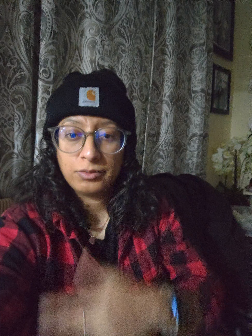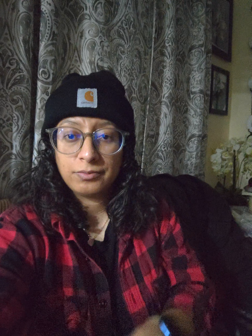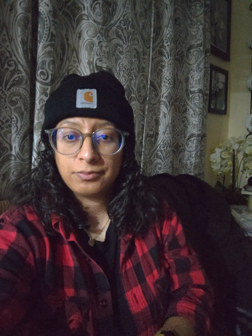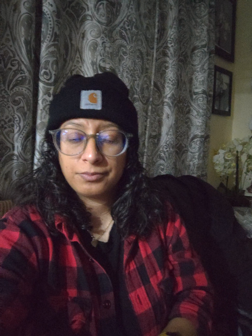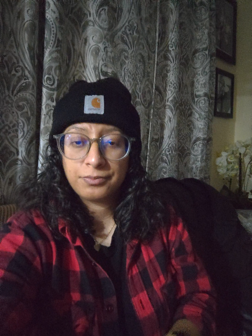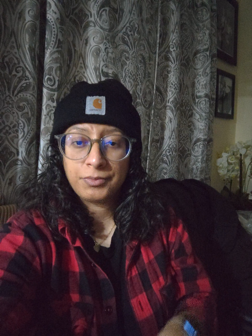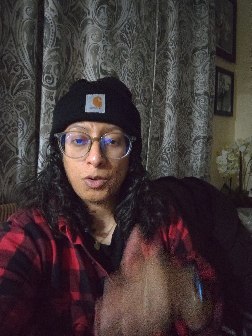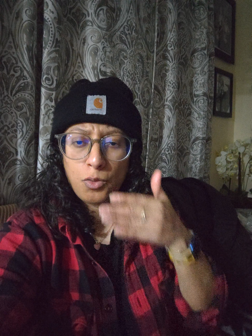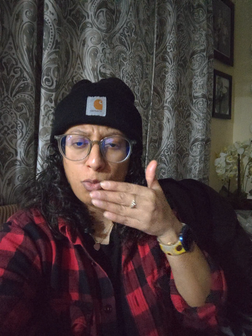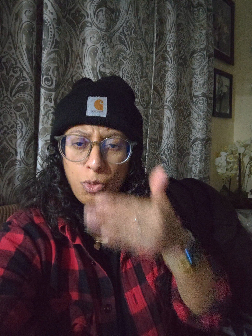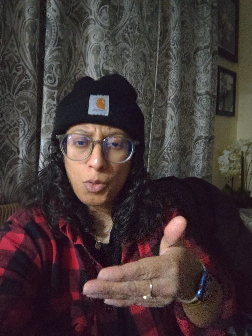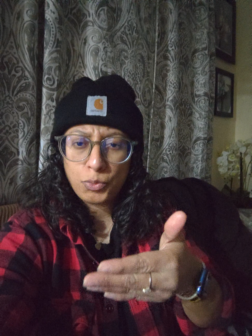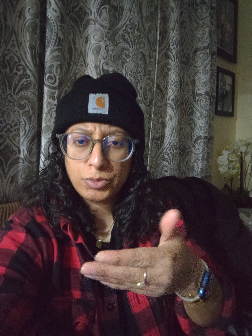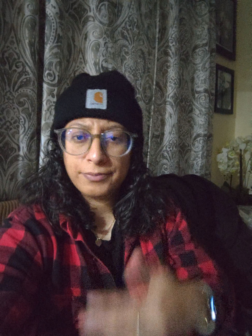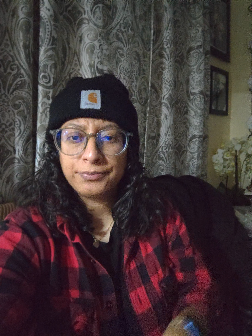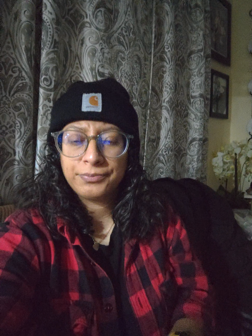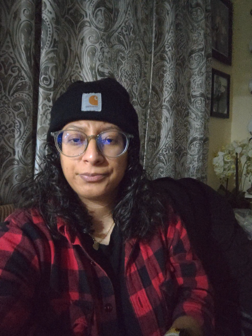close